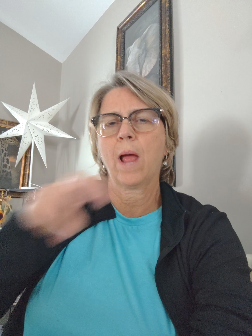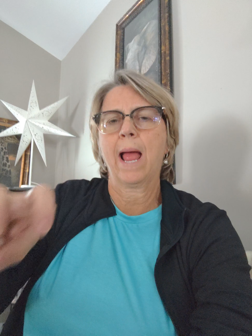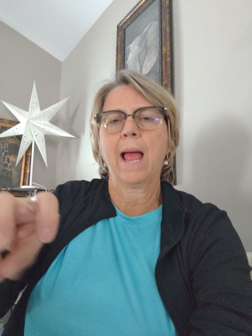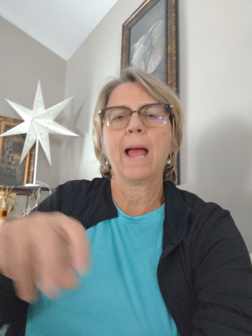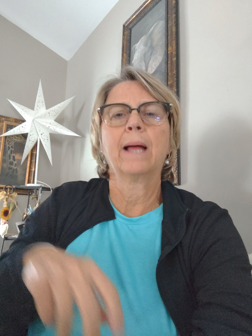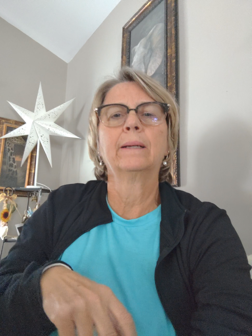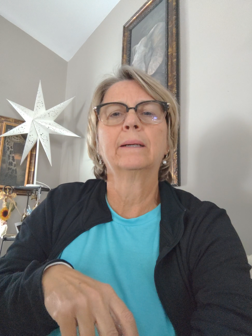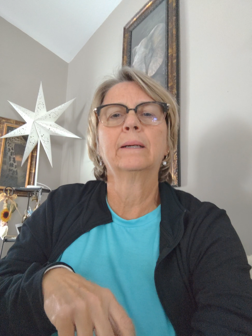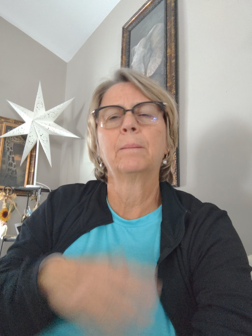ride